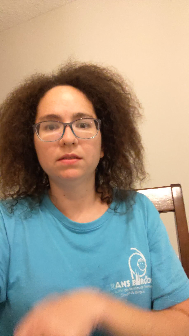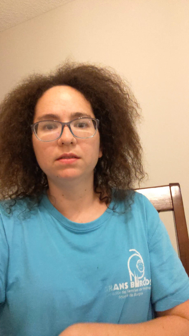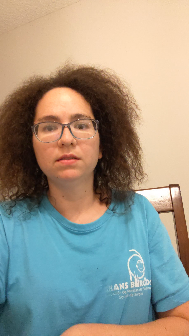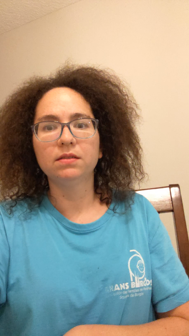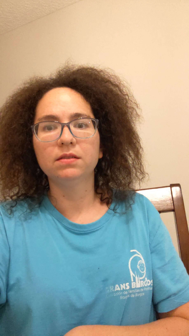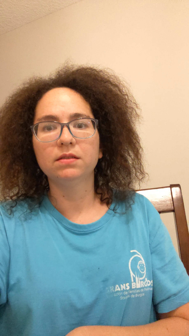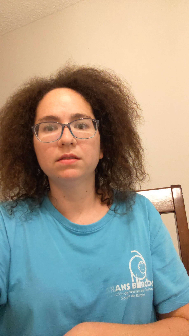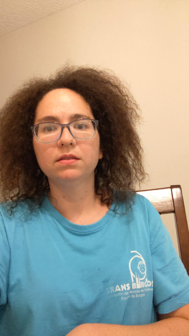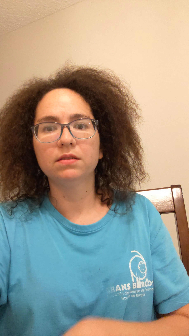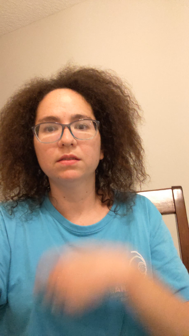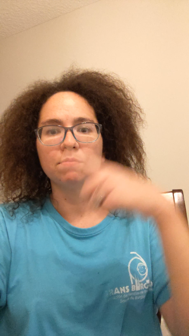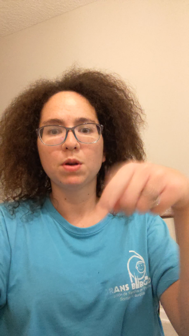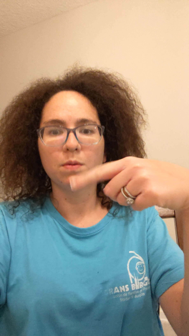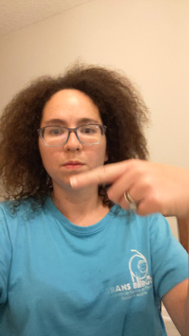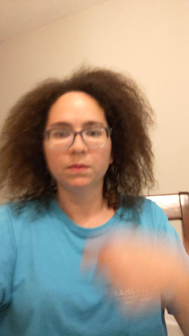about